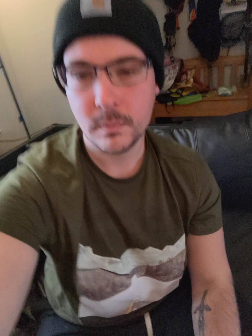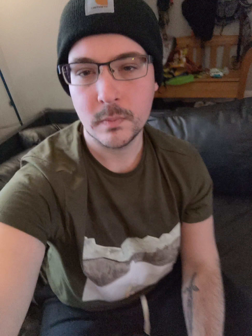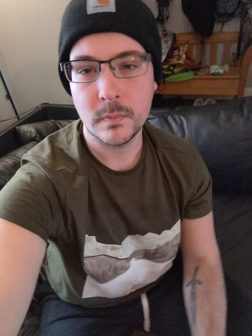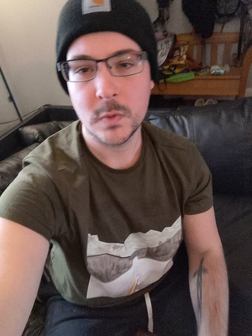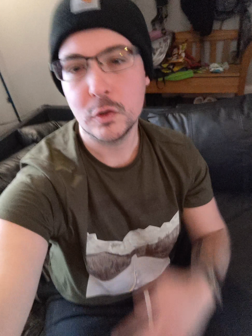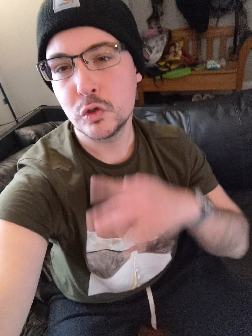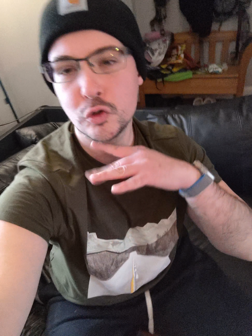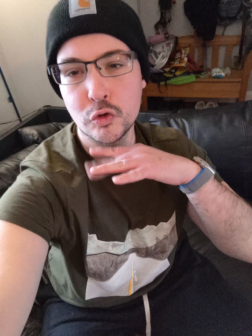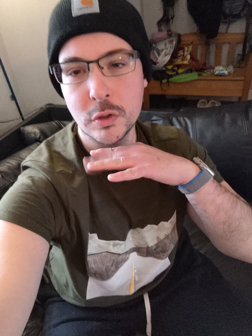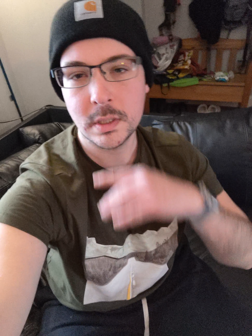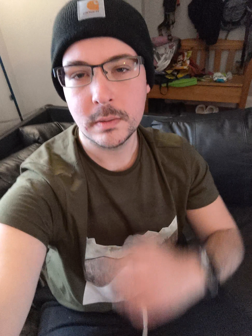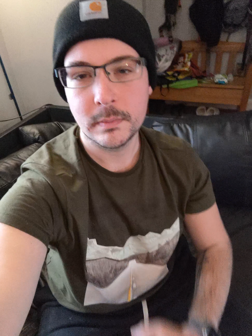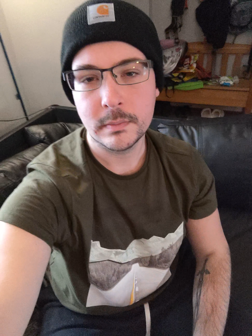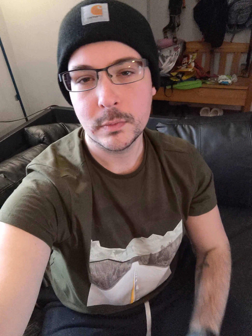dirty